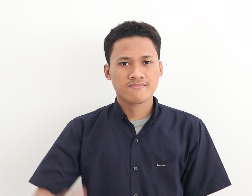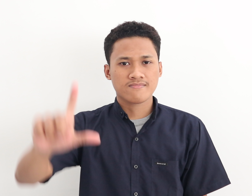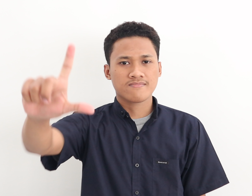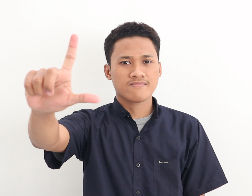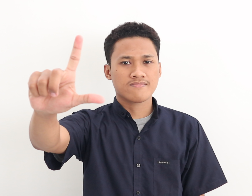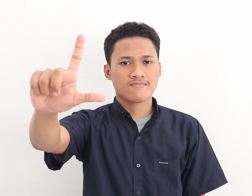L